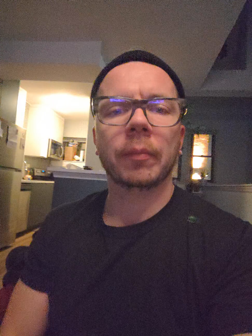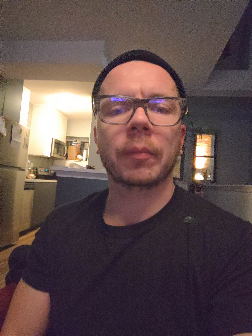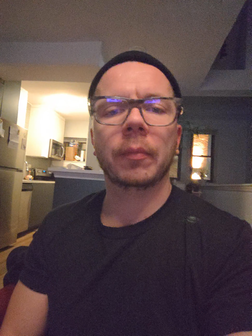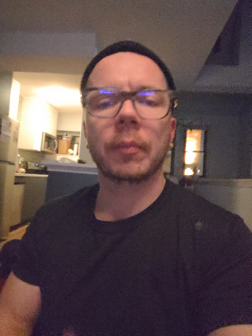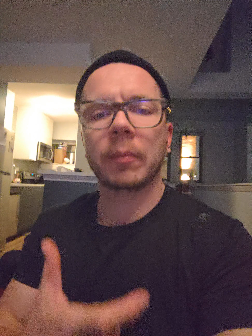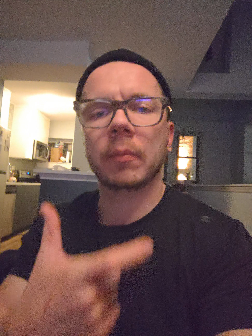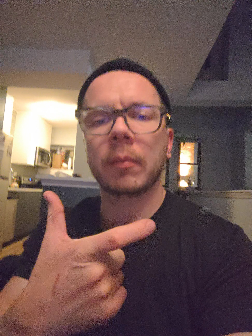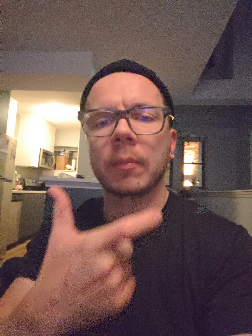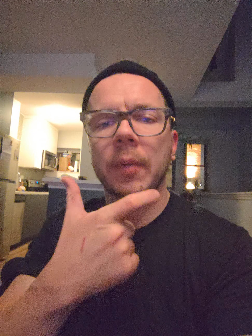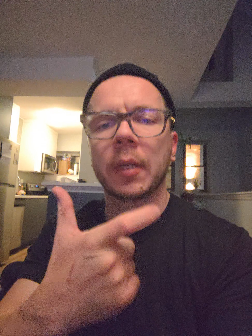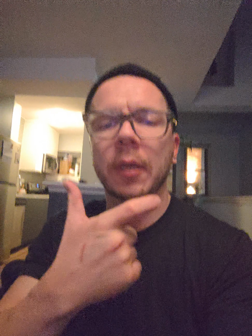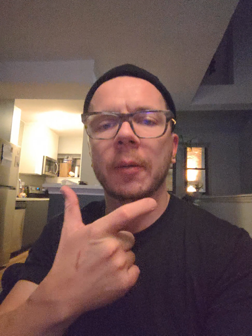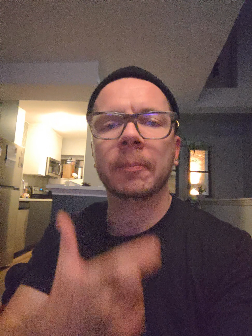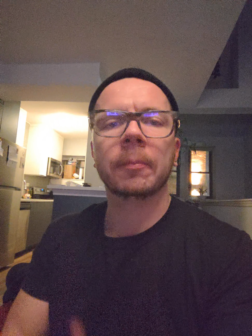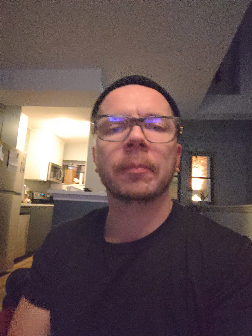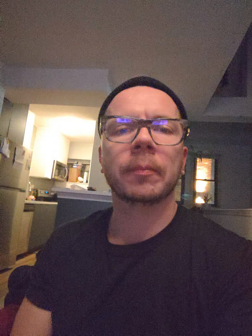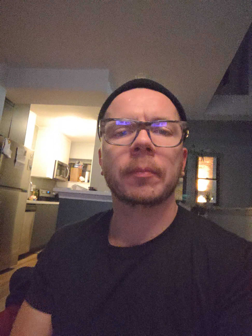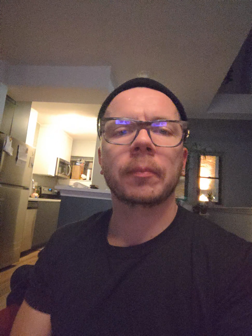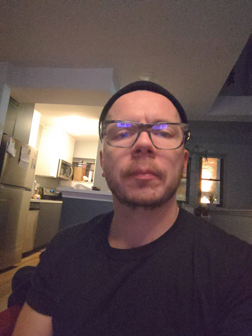pizza